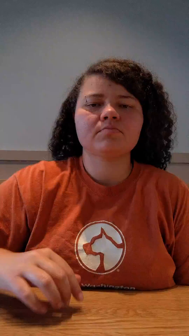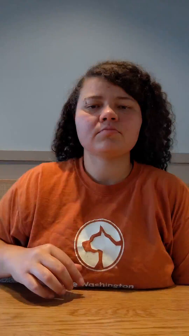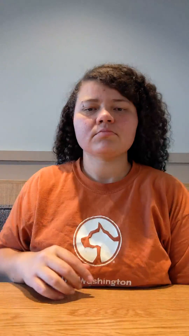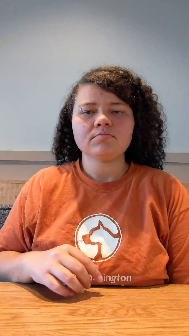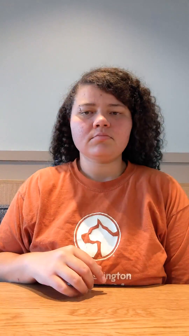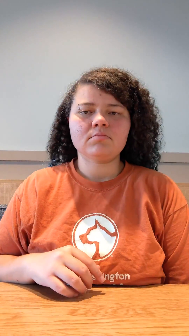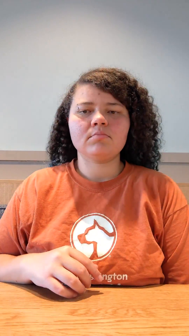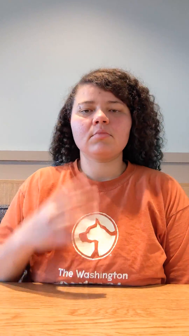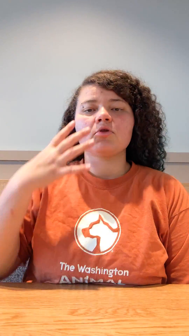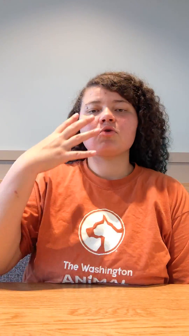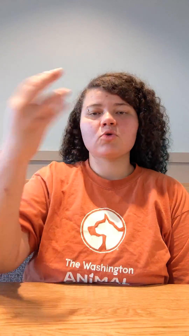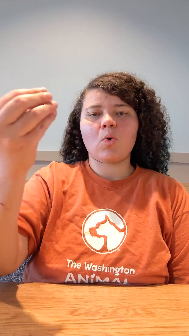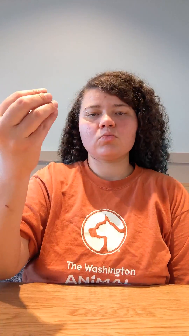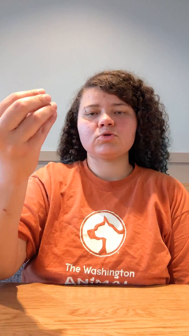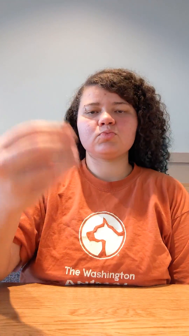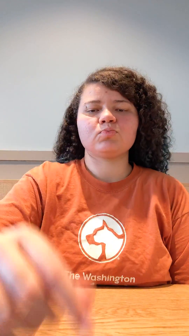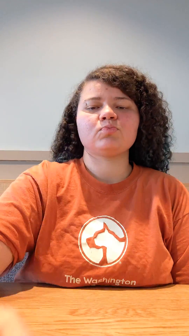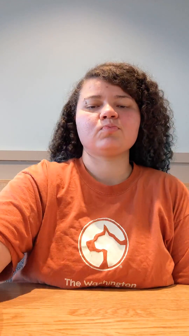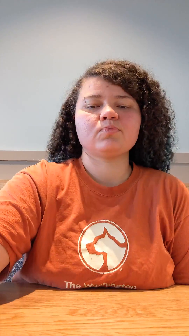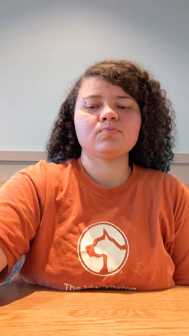going to